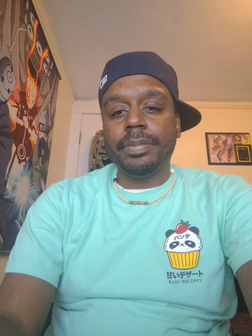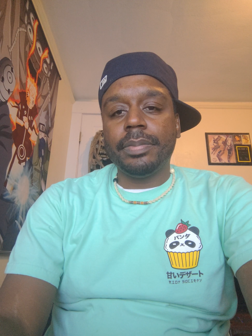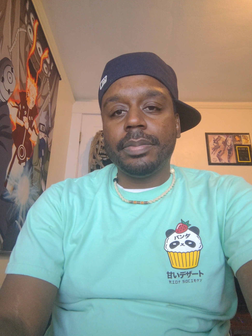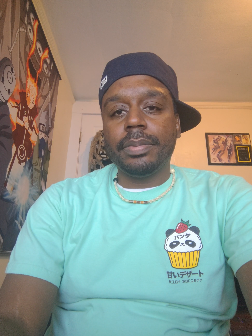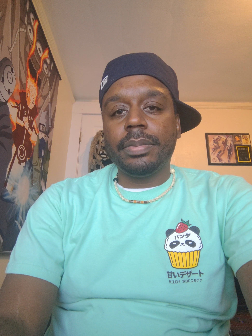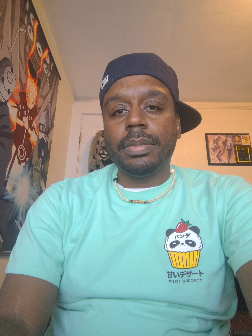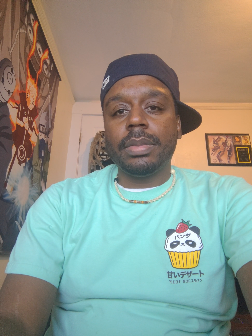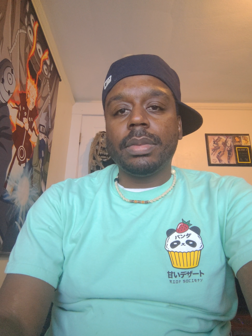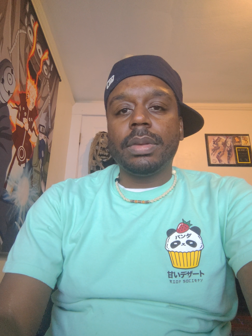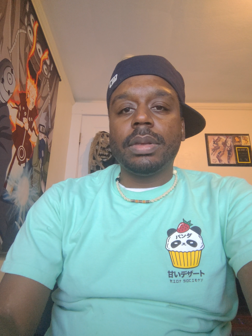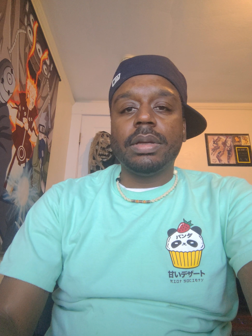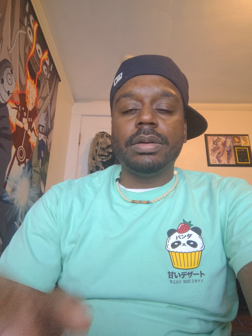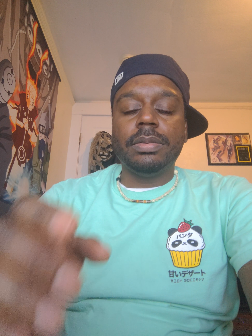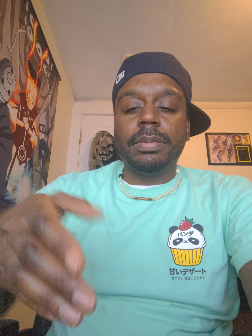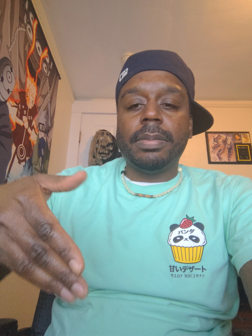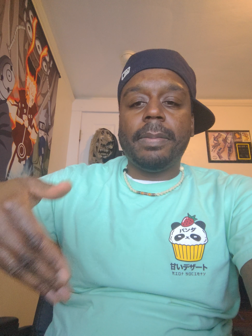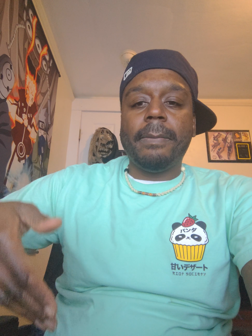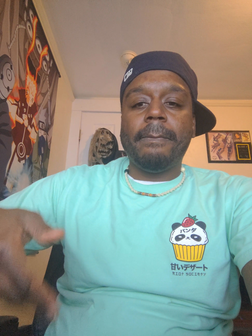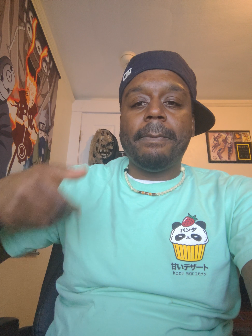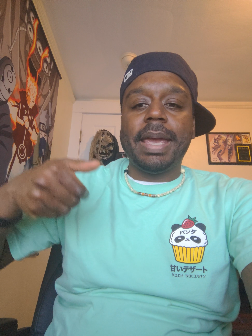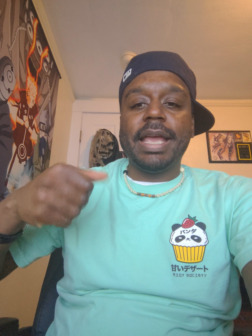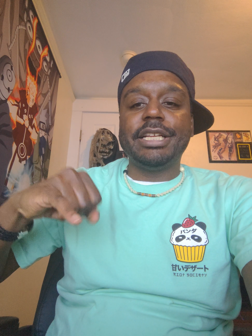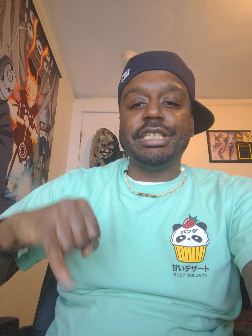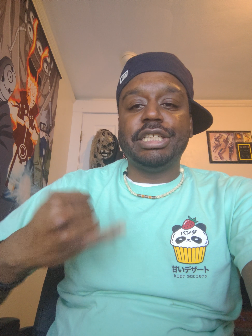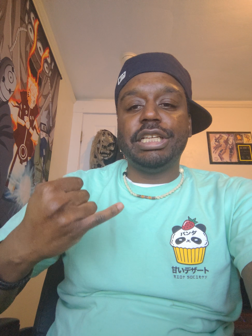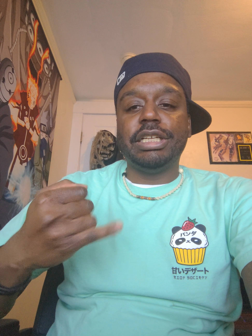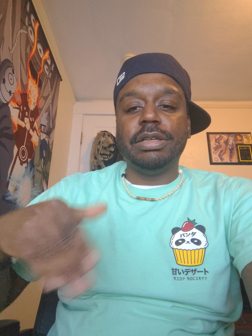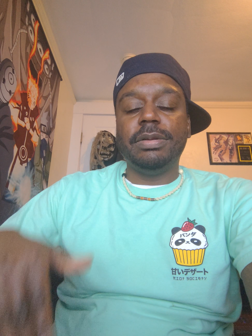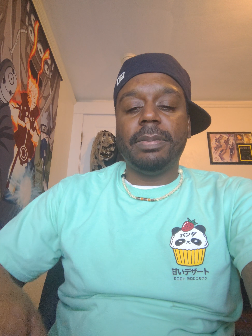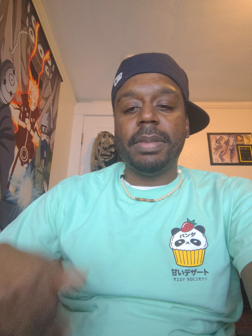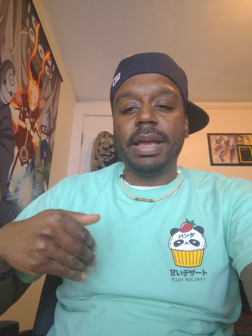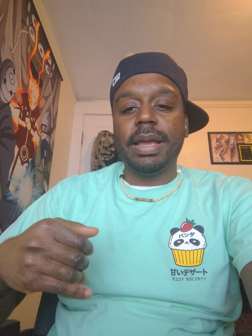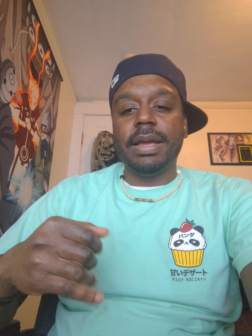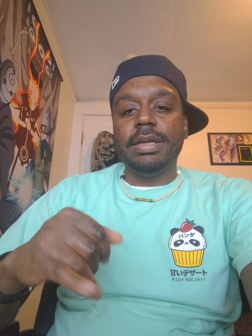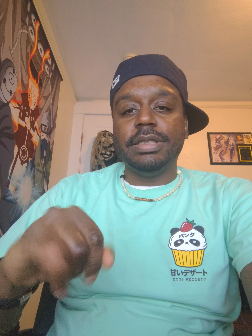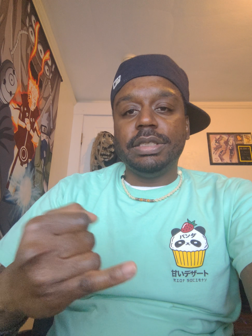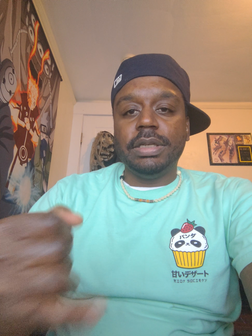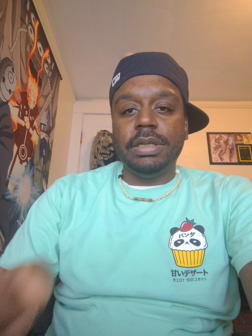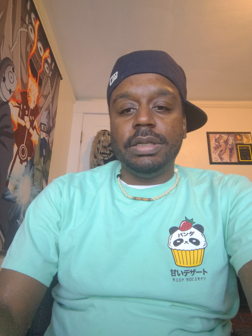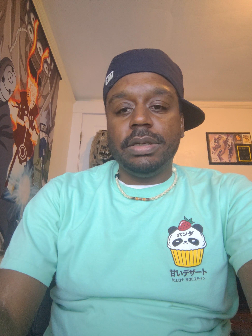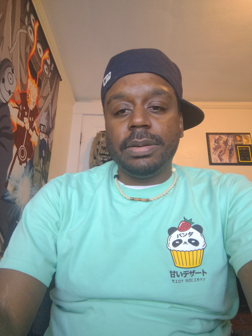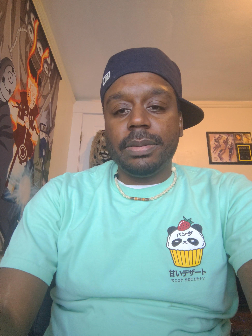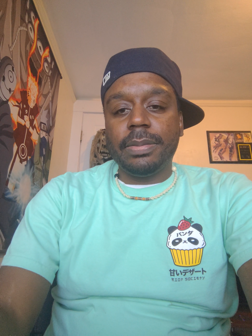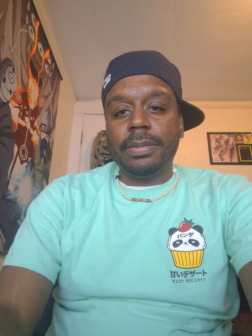jeans